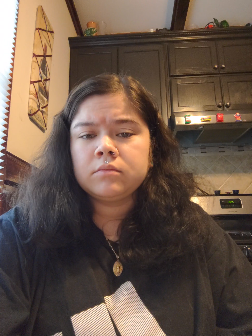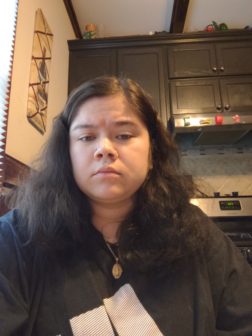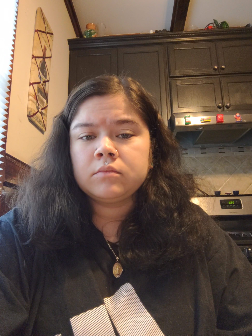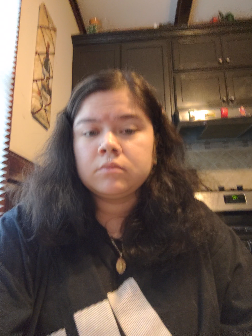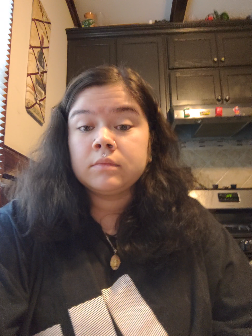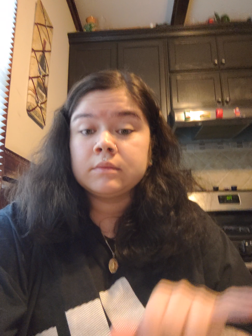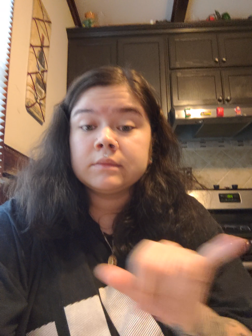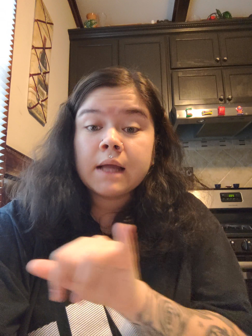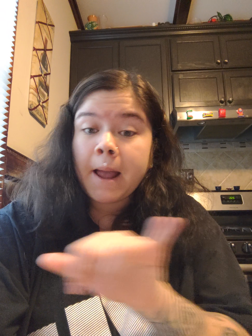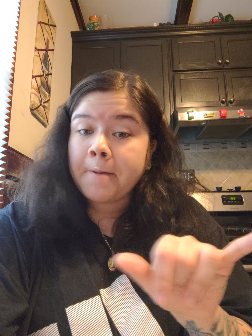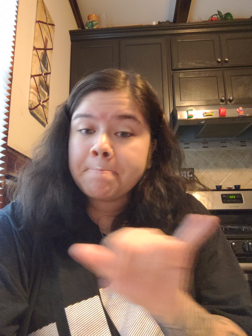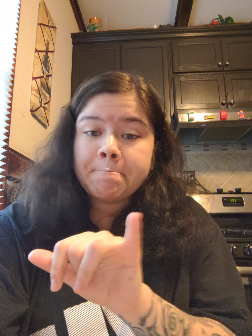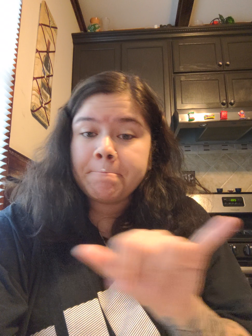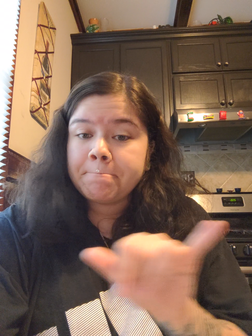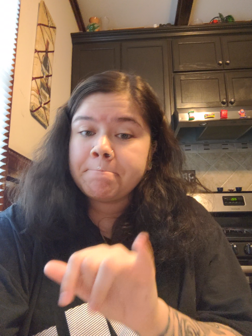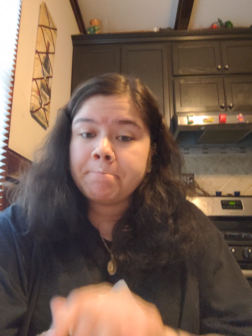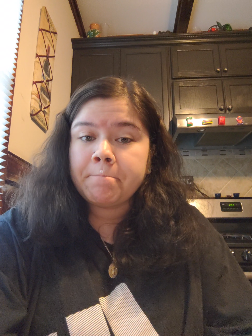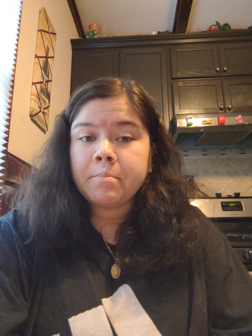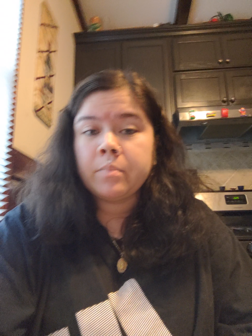same